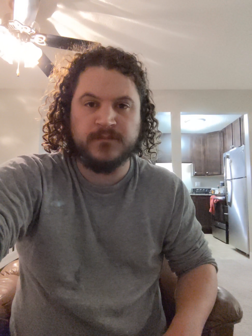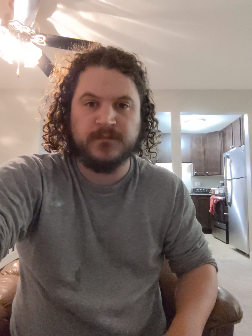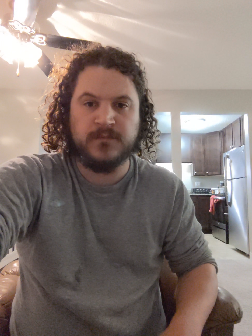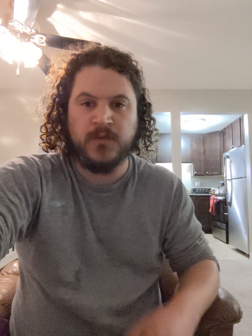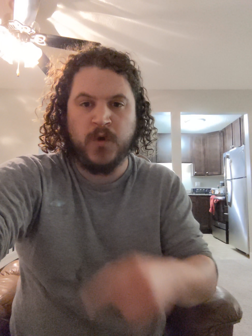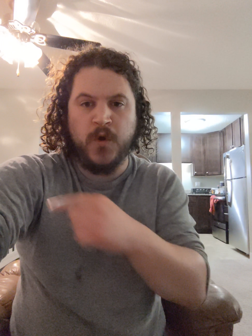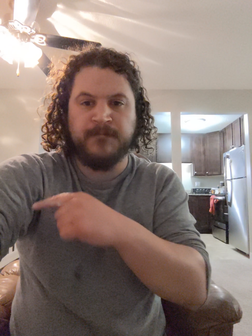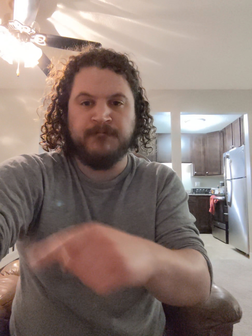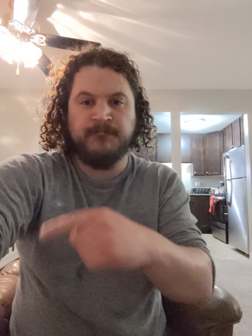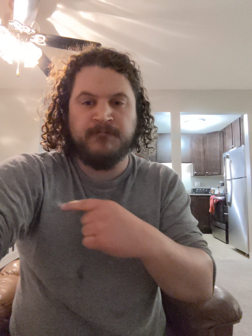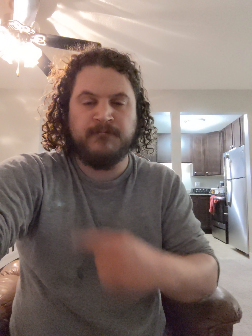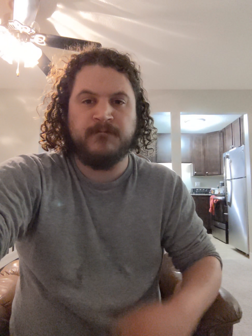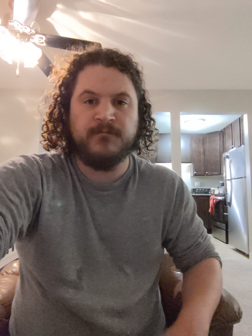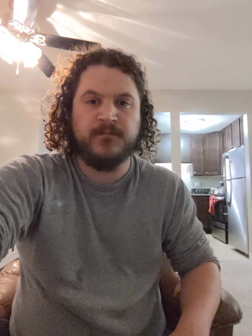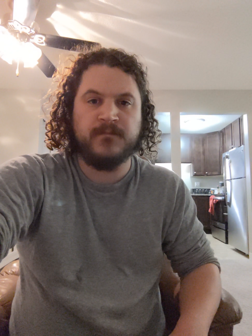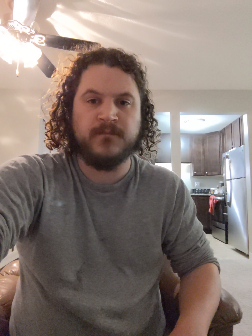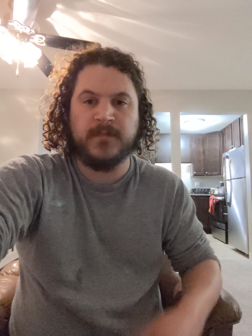arm